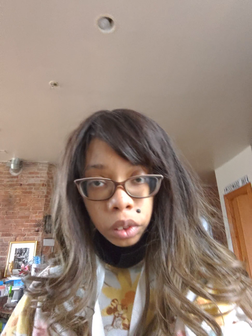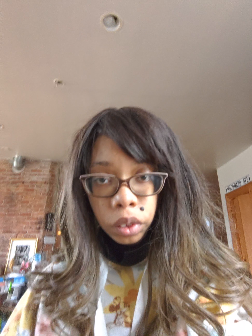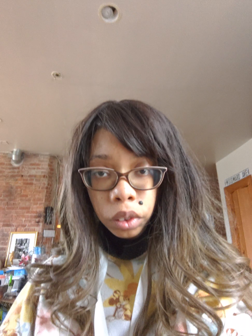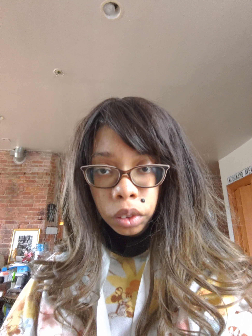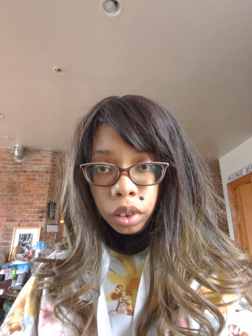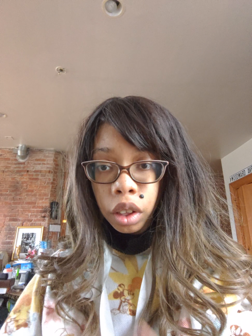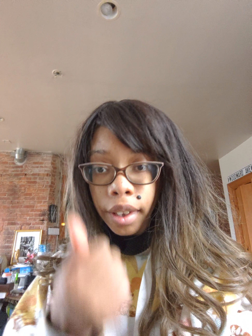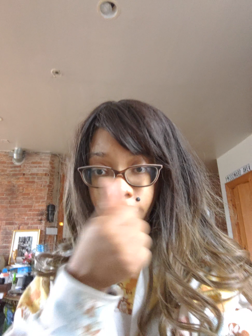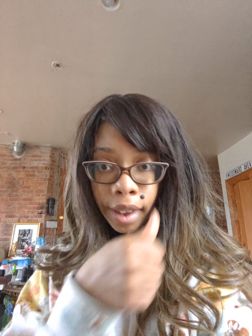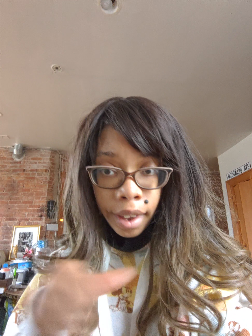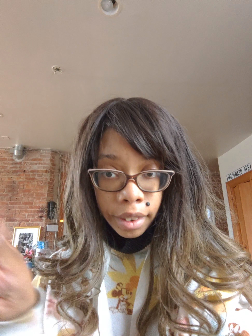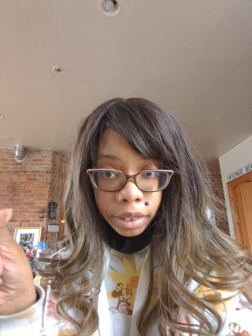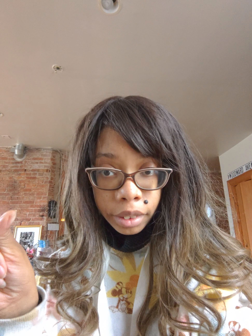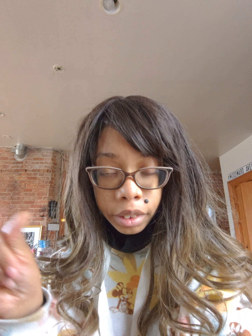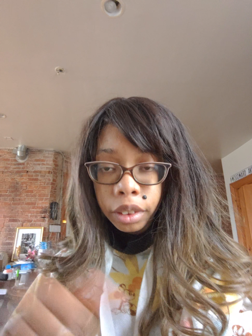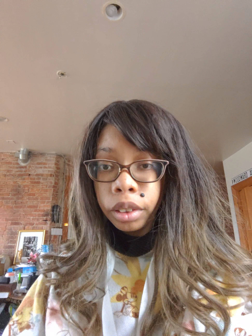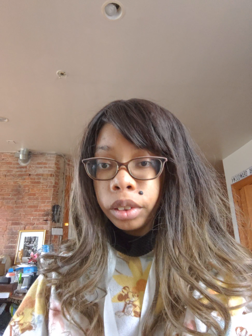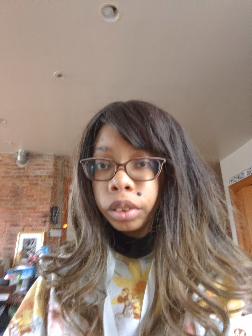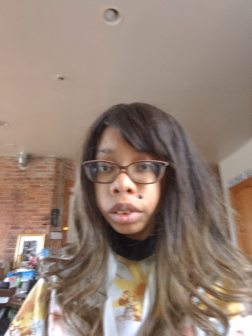any